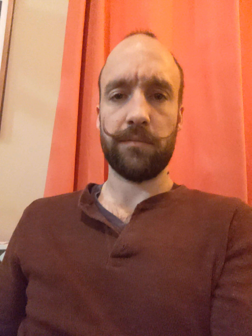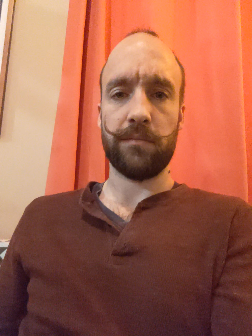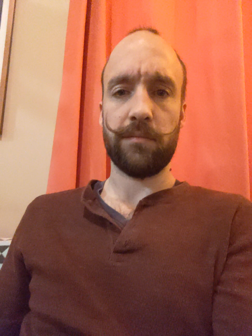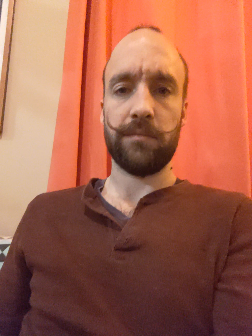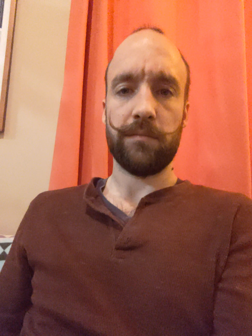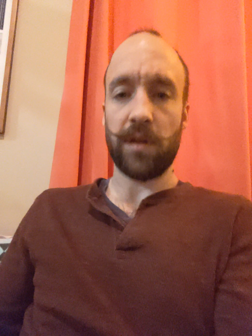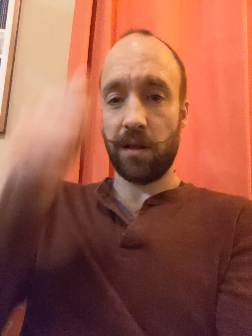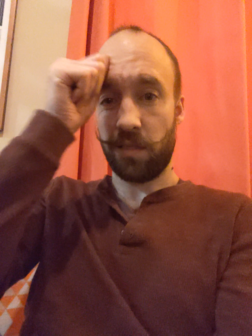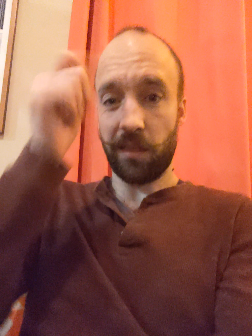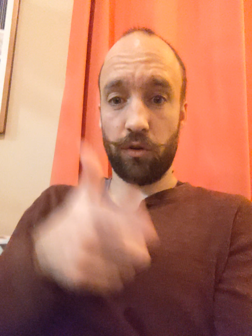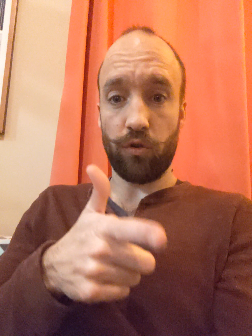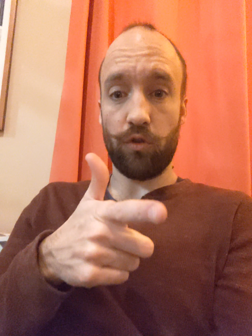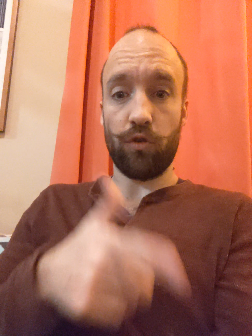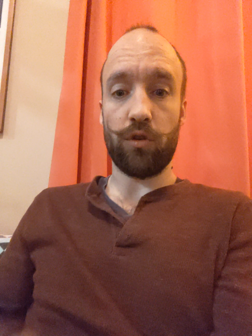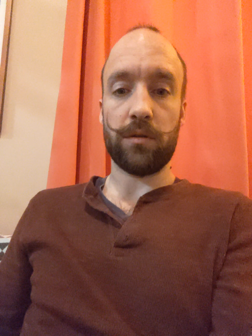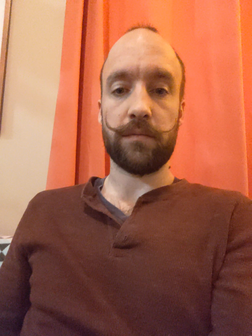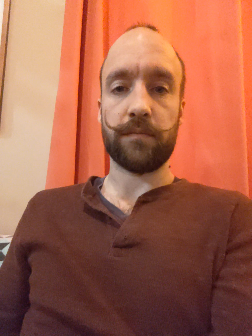brother